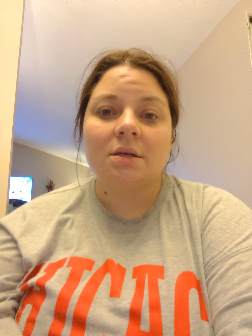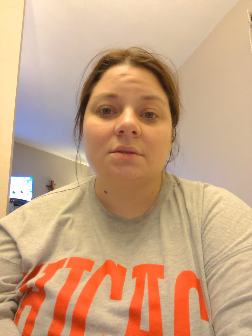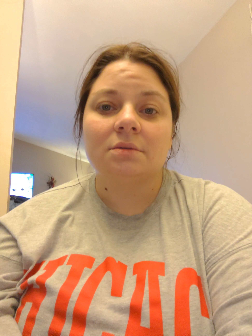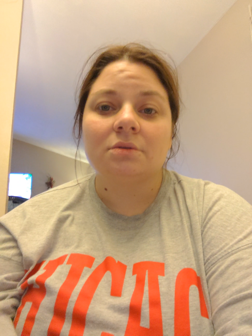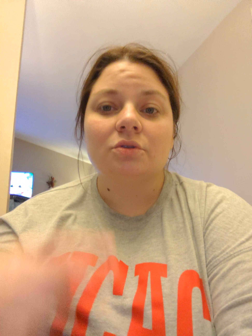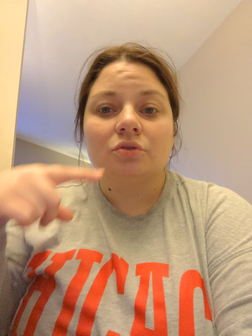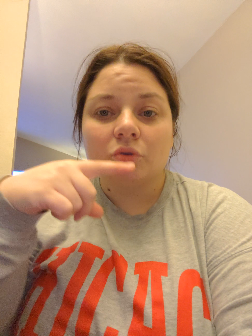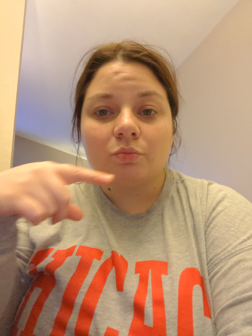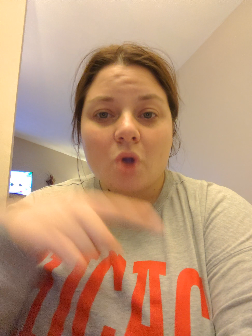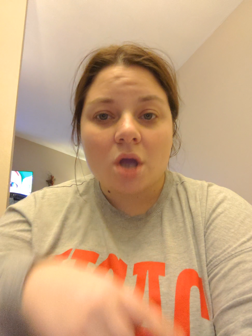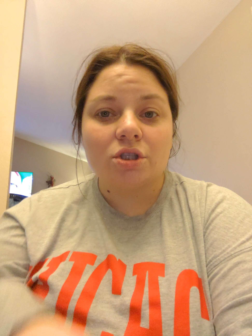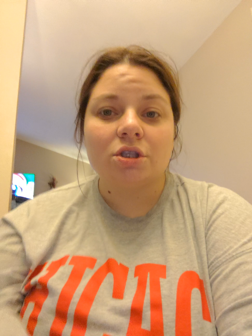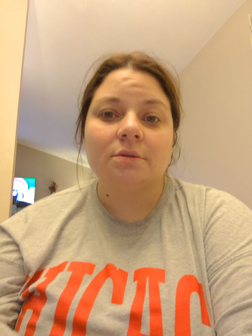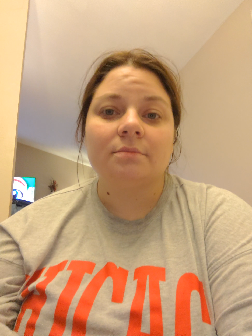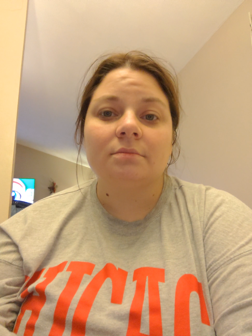toothbrush